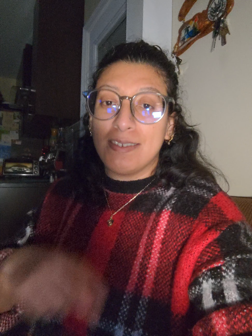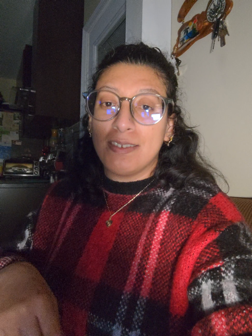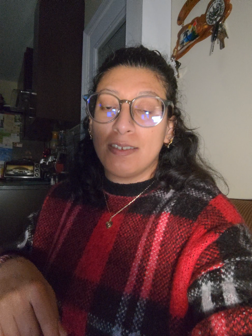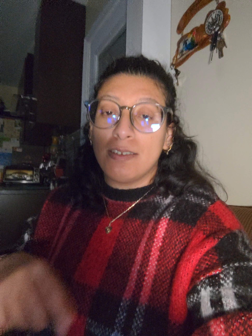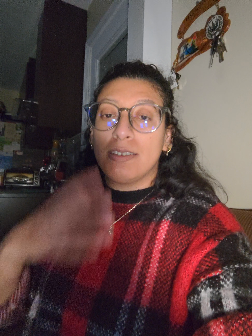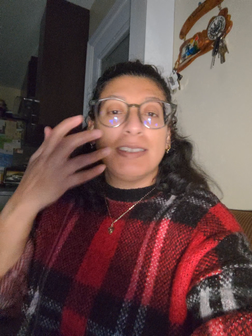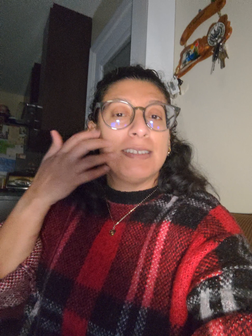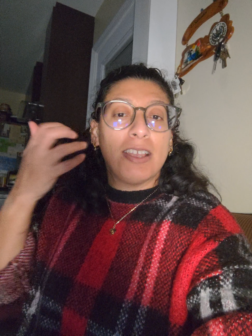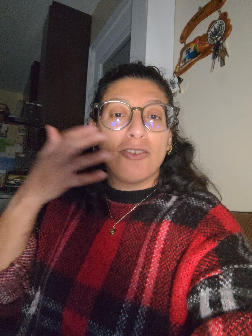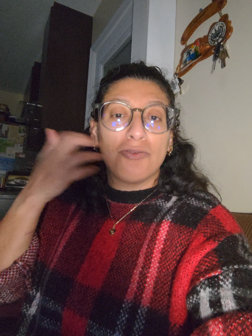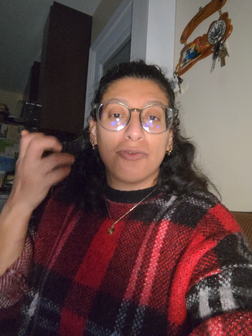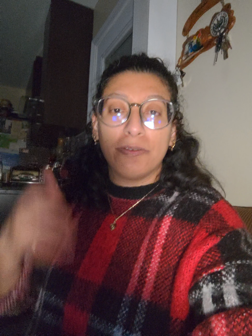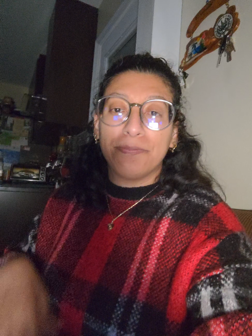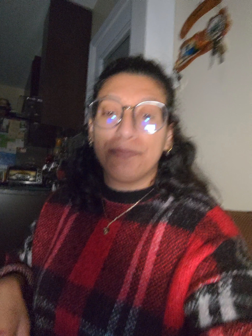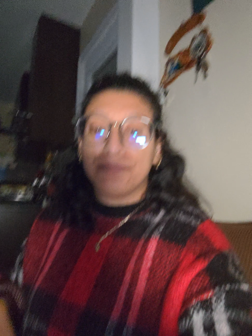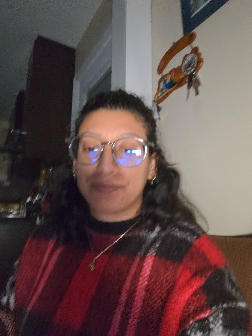tiger